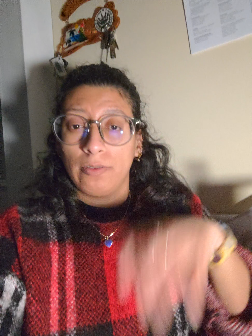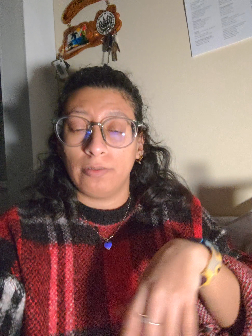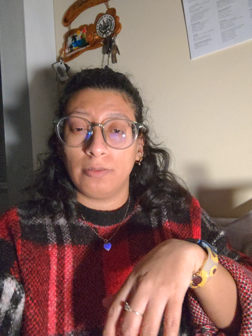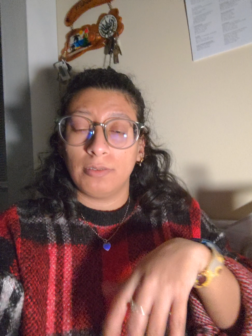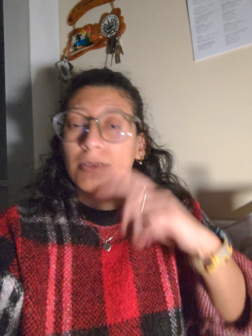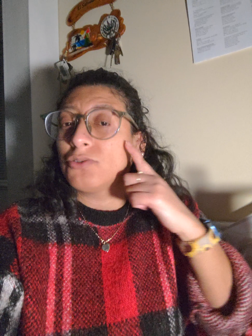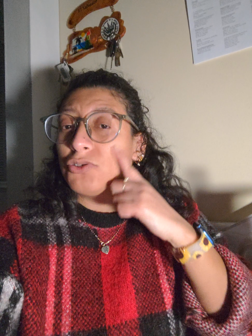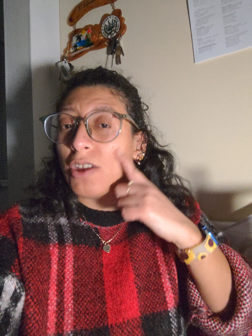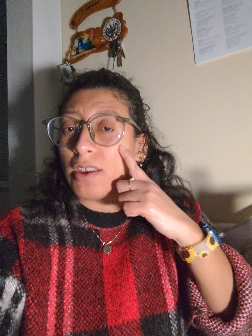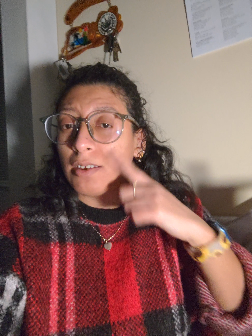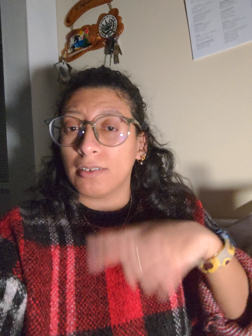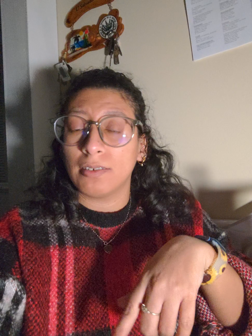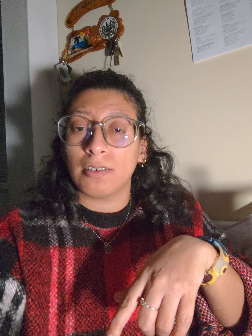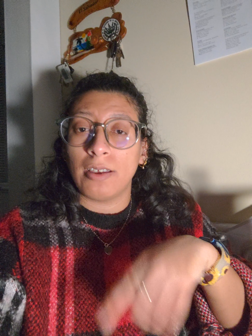cheek